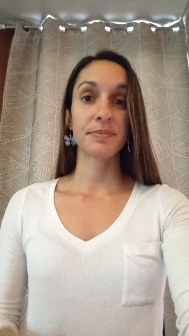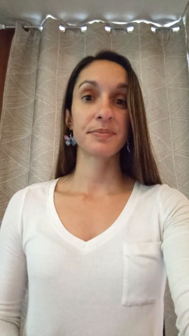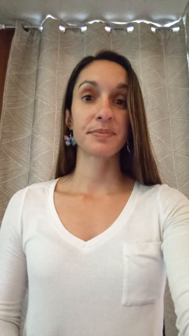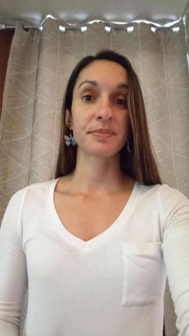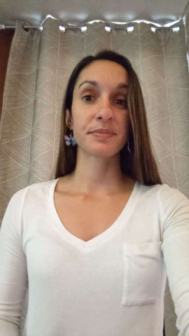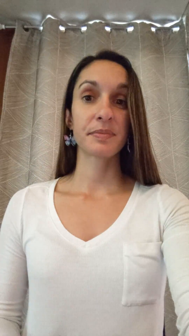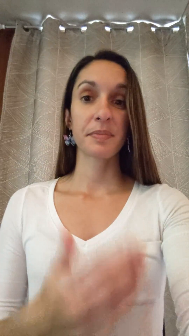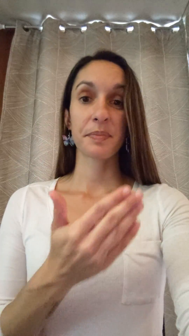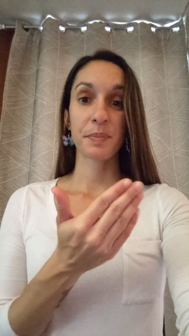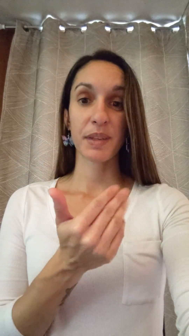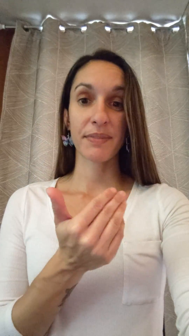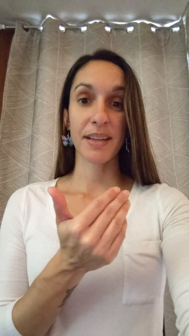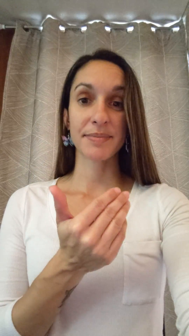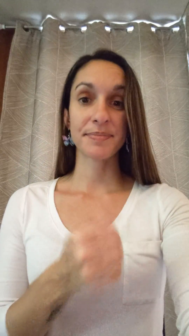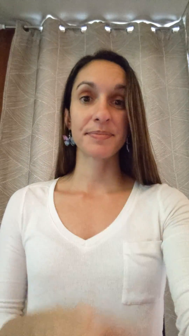butterfly